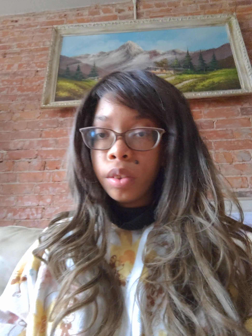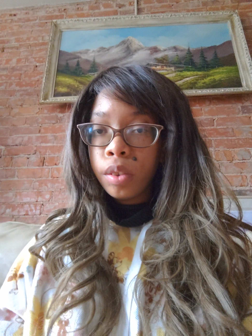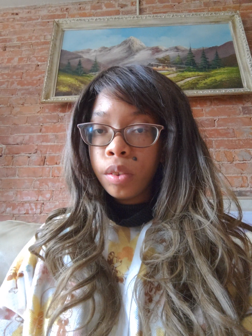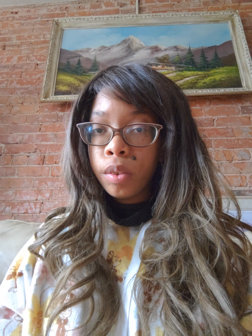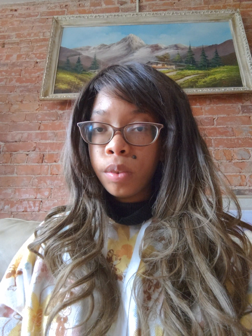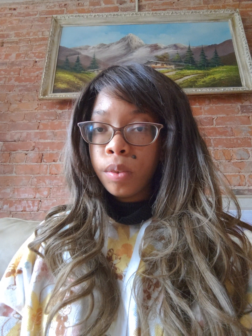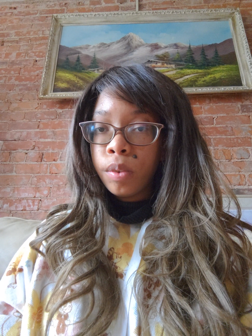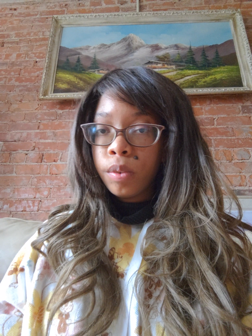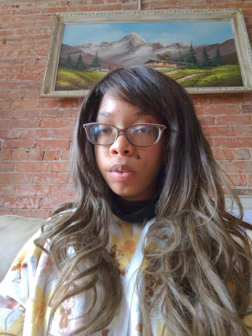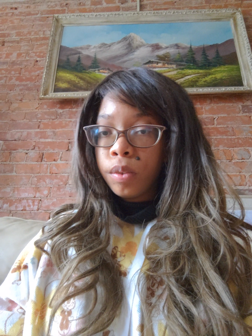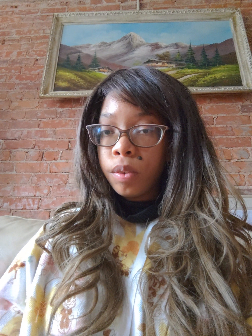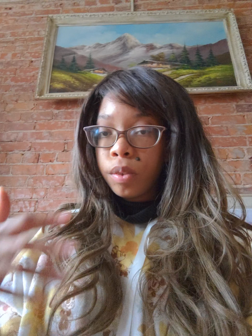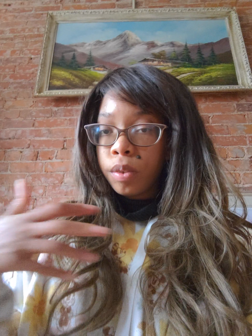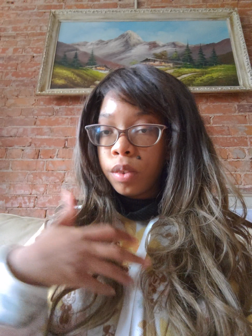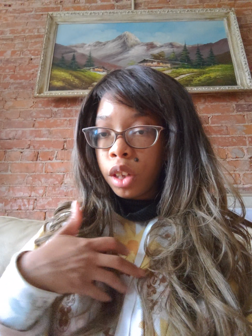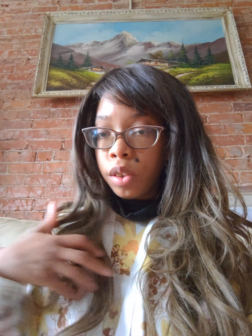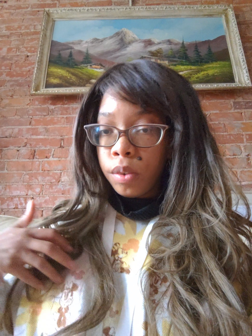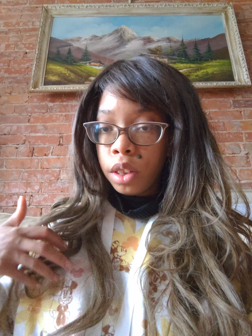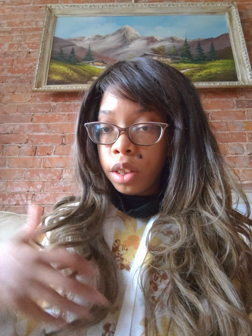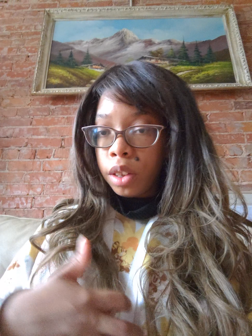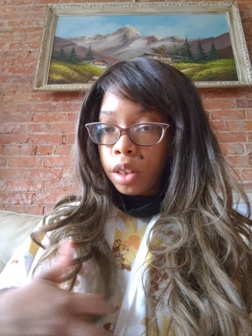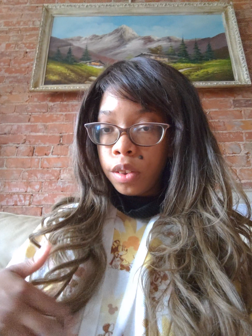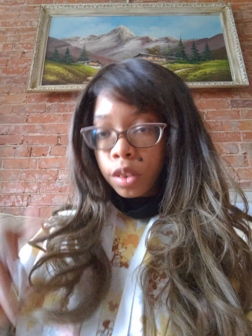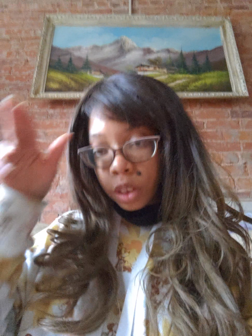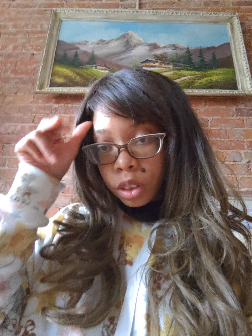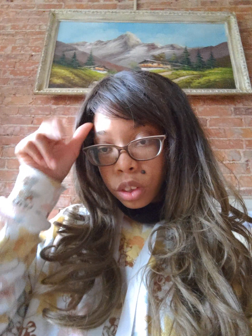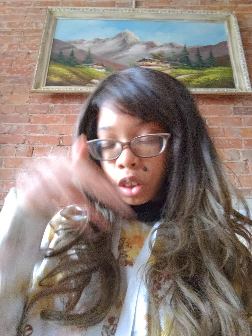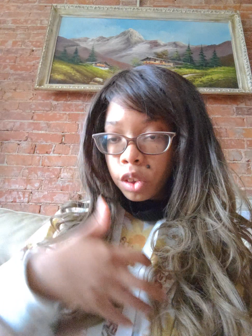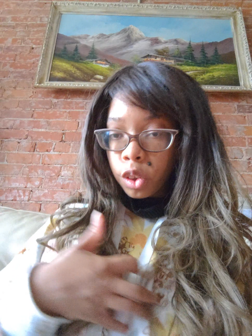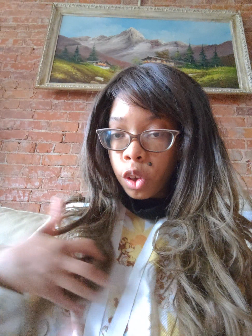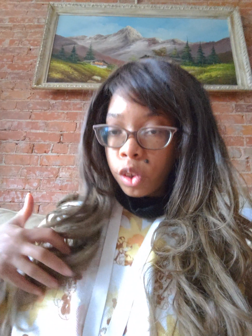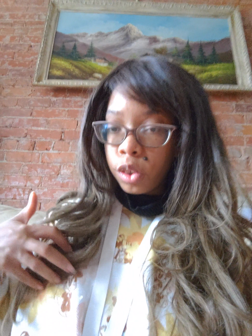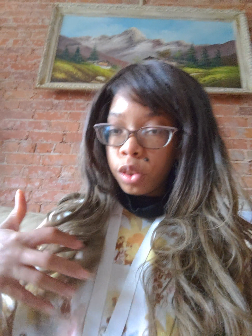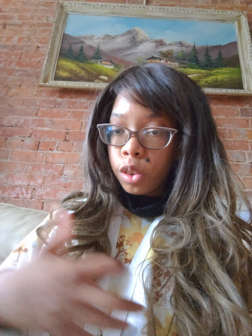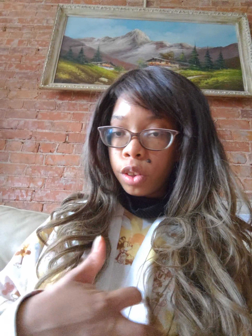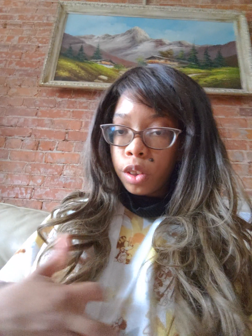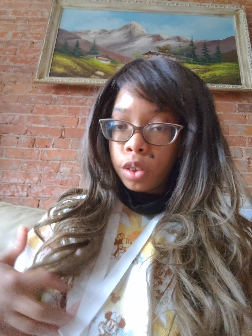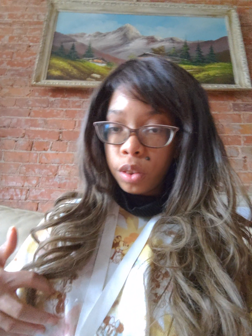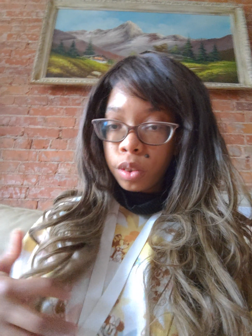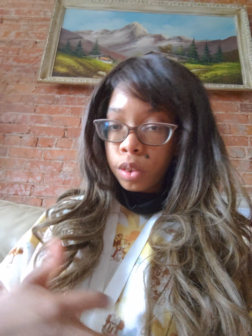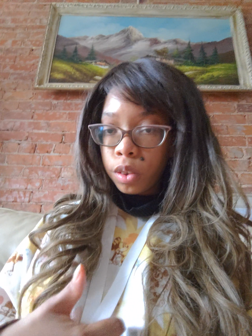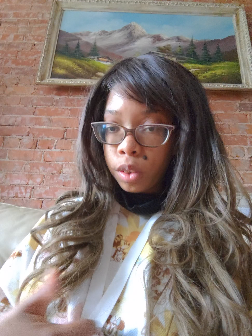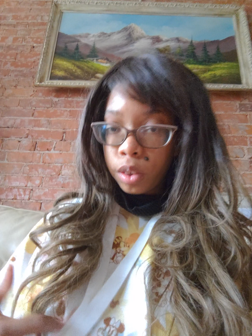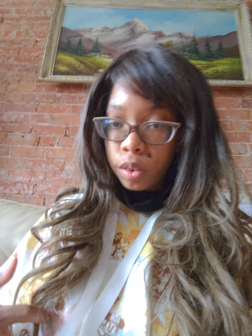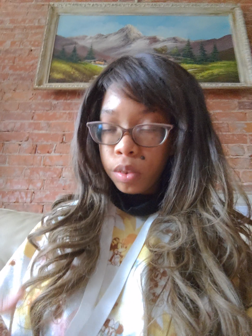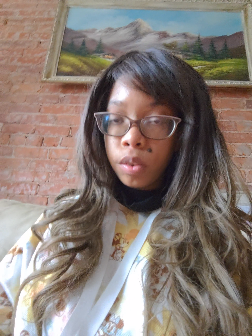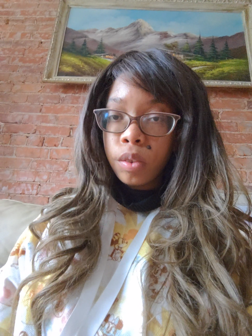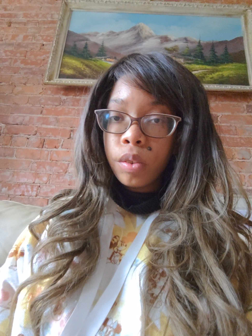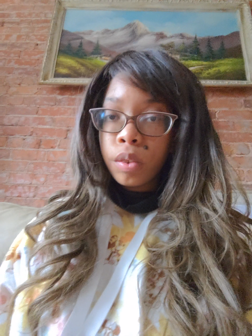zebra